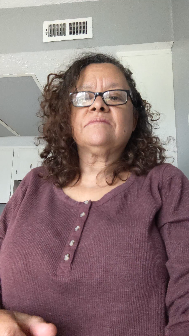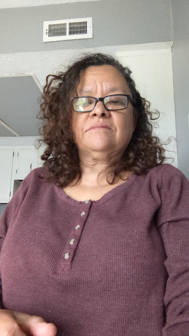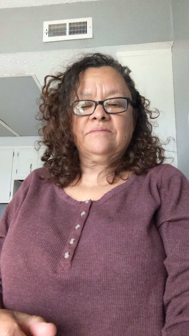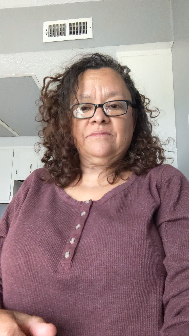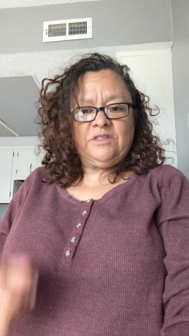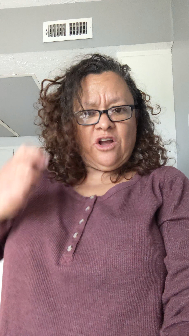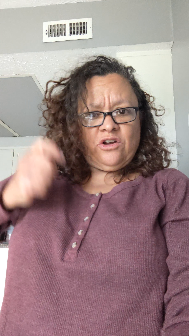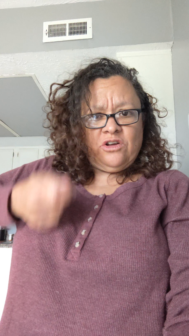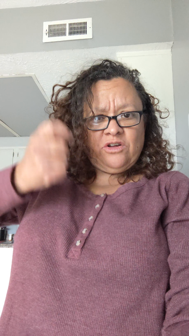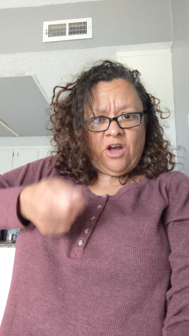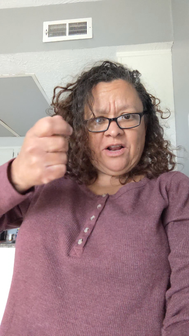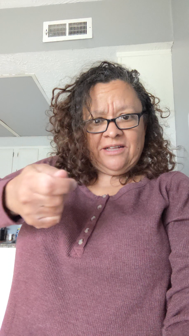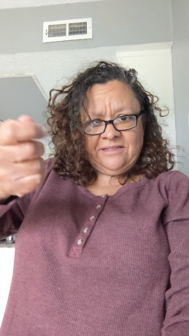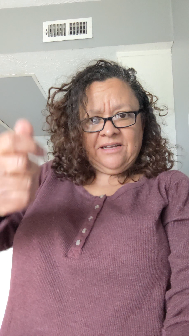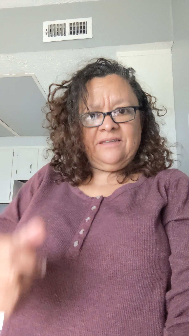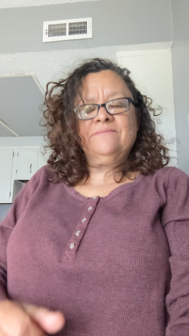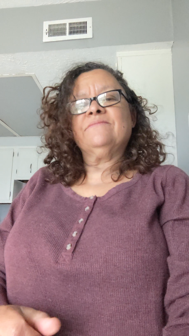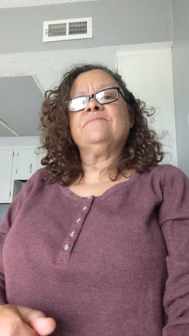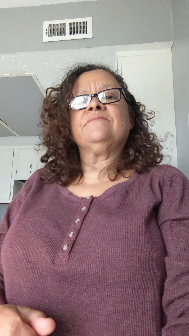cart